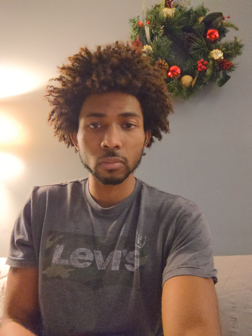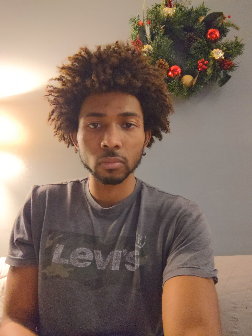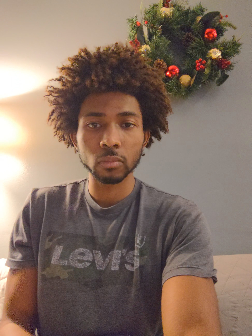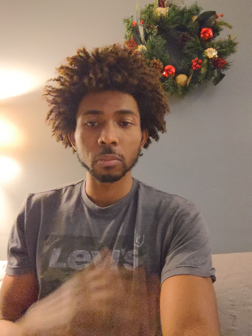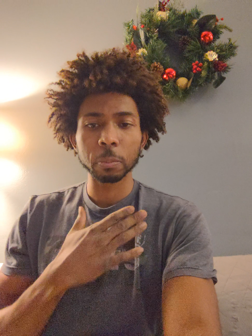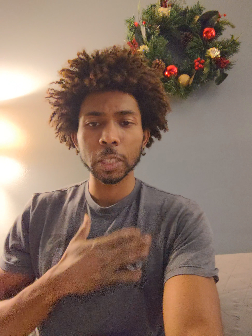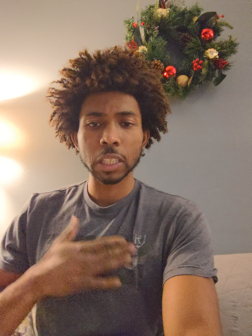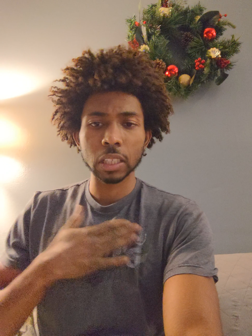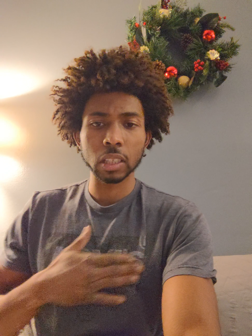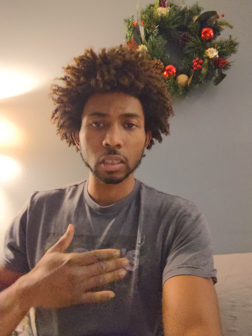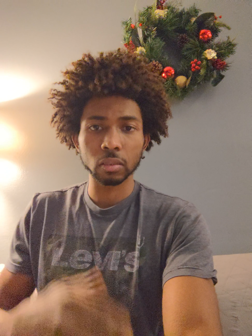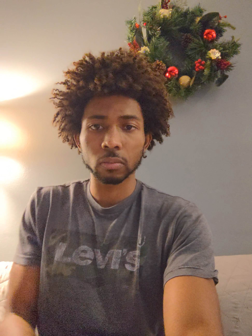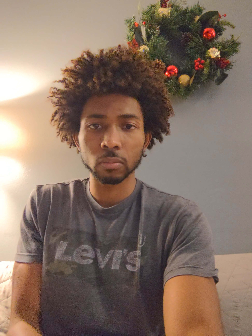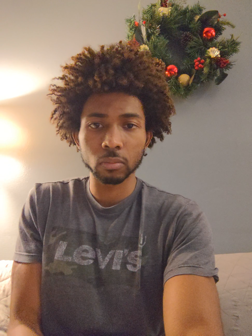please